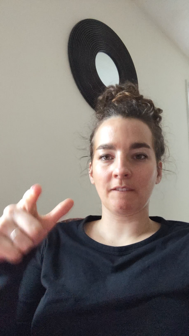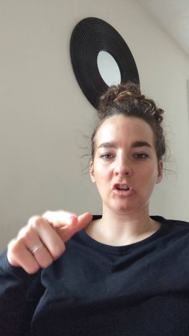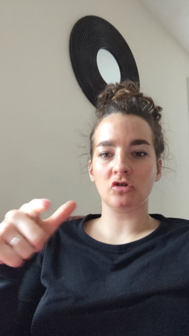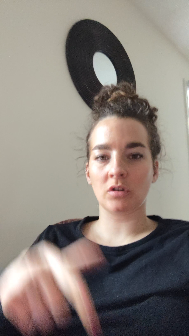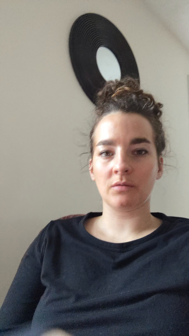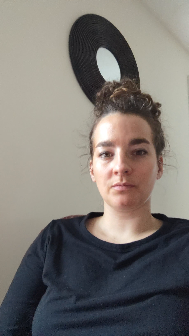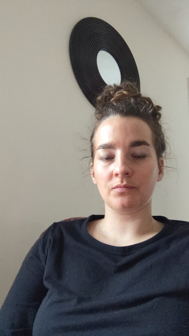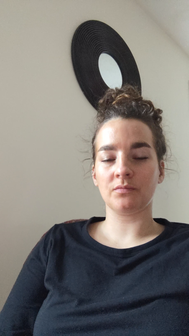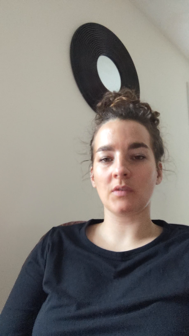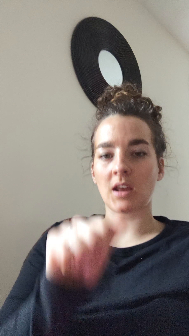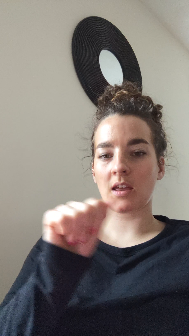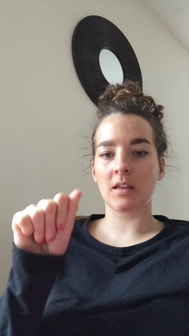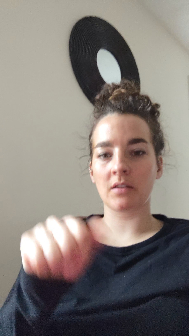a